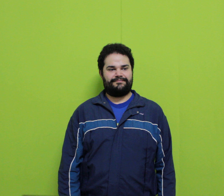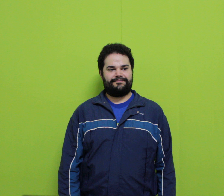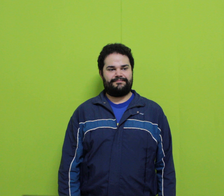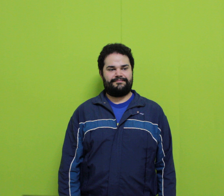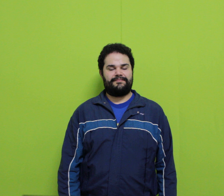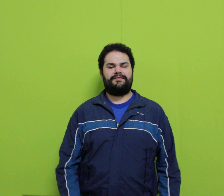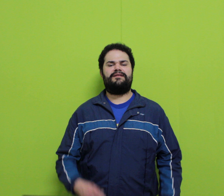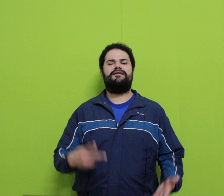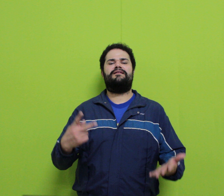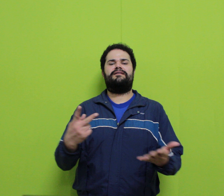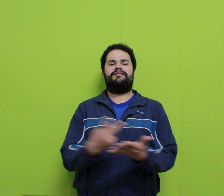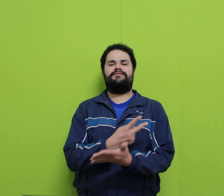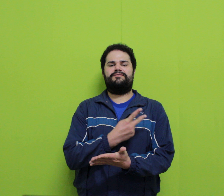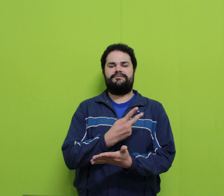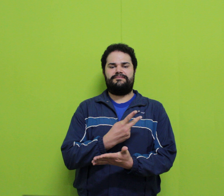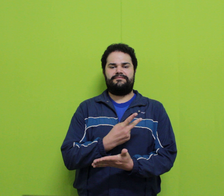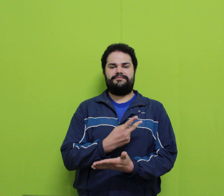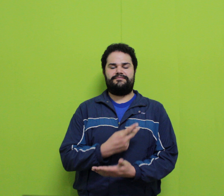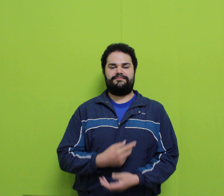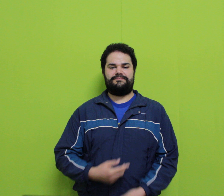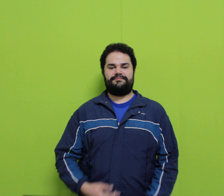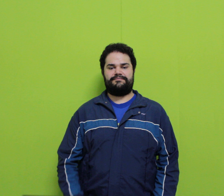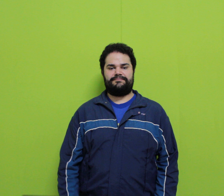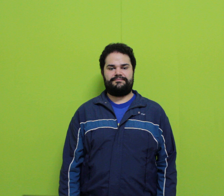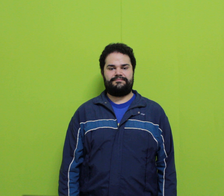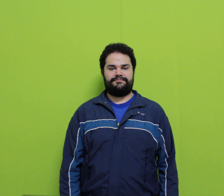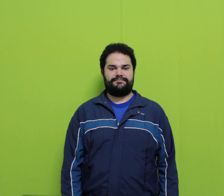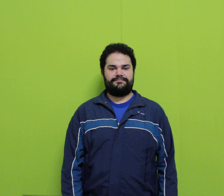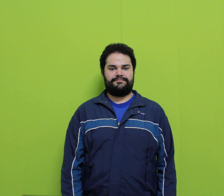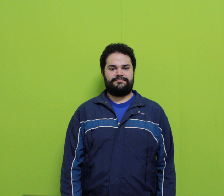acontecer